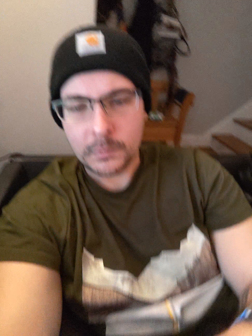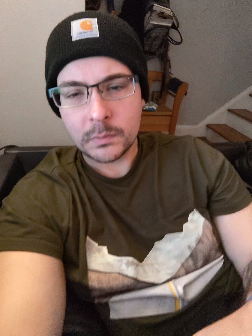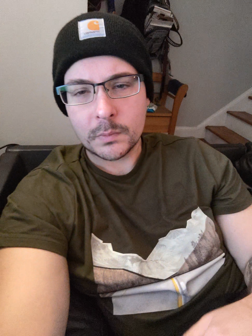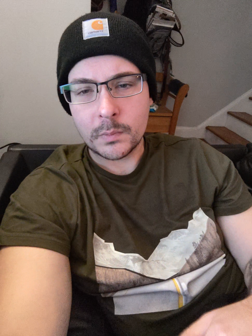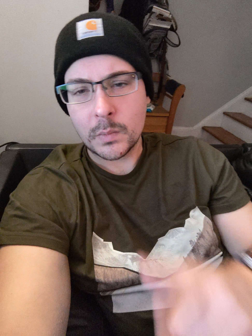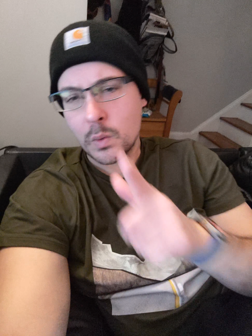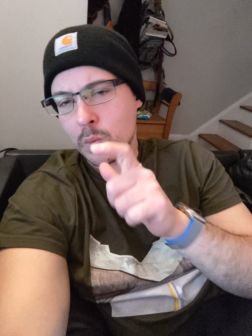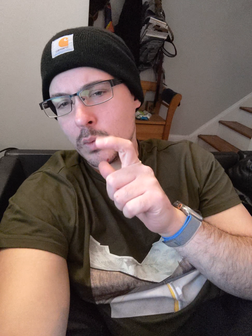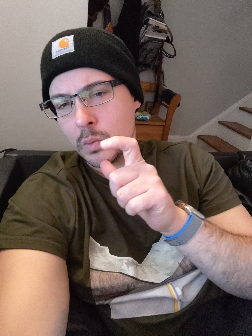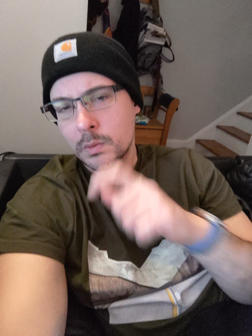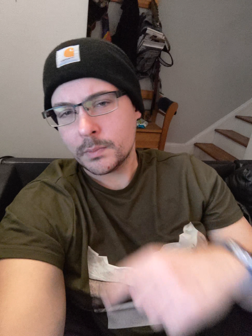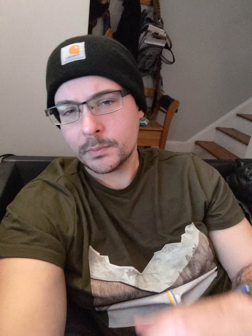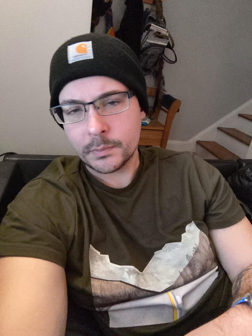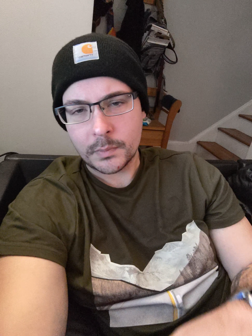who